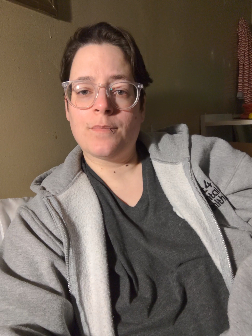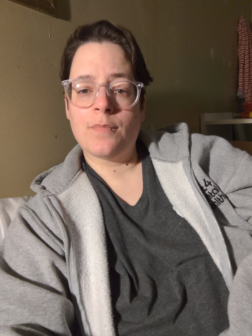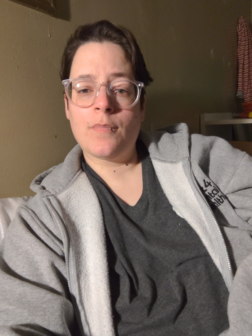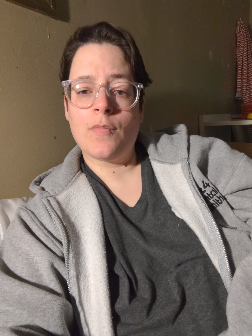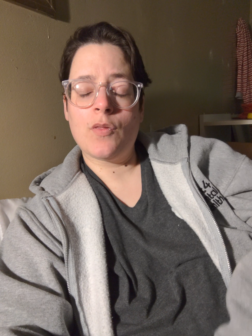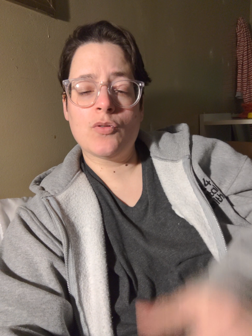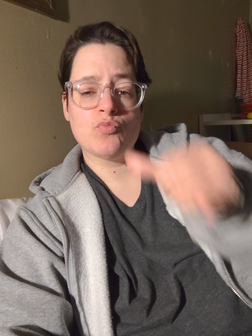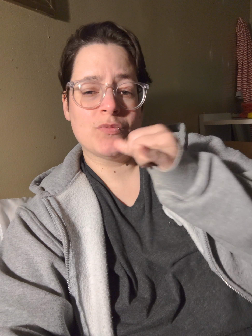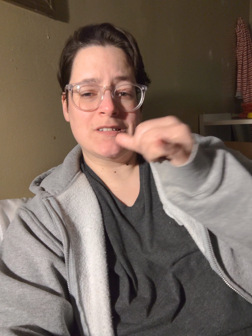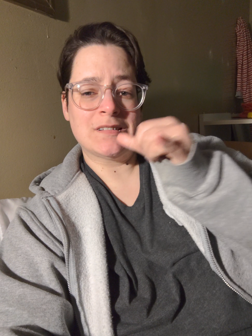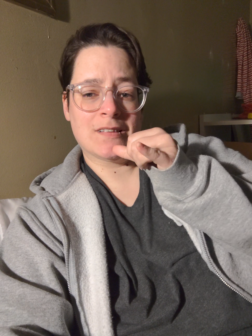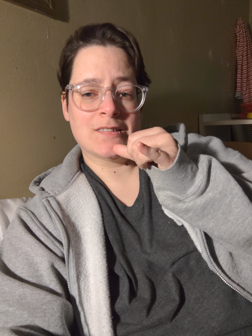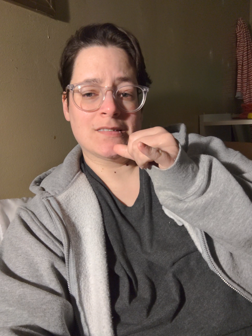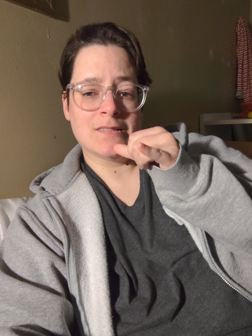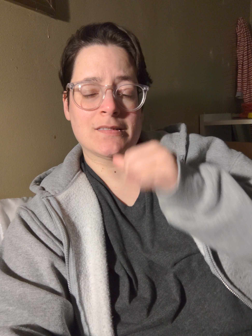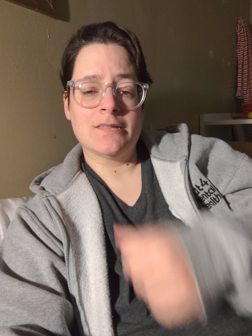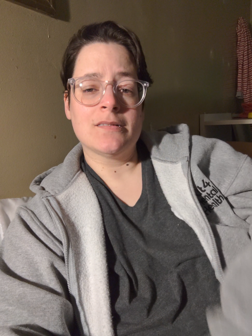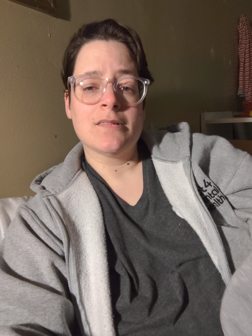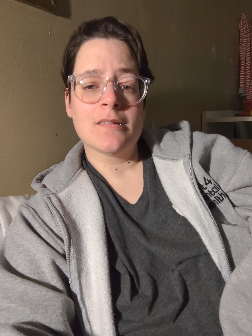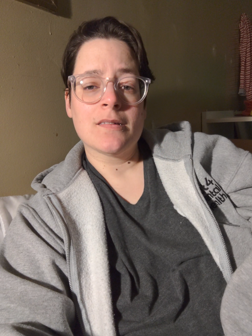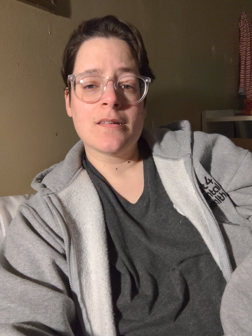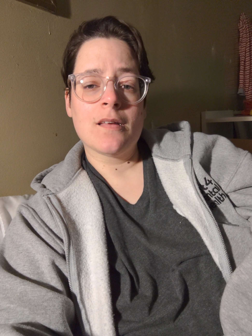drink